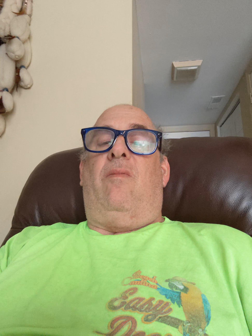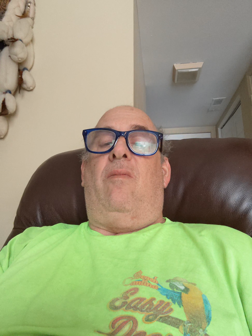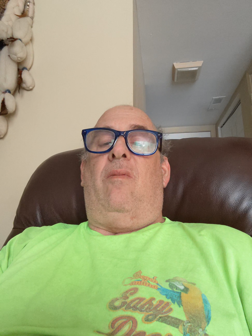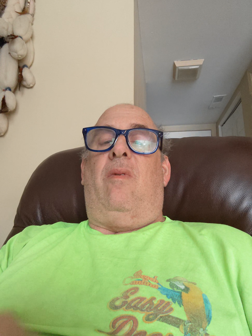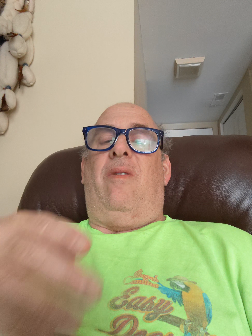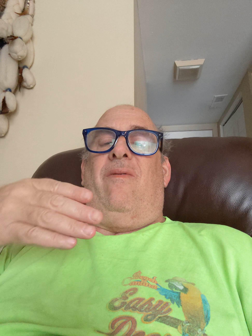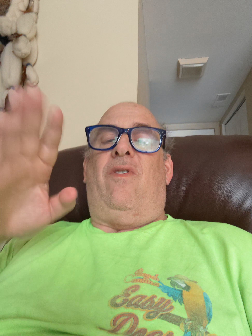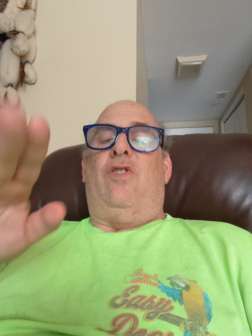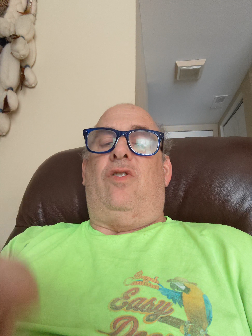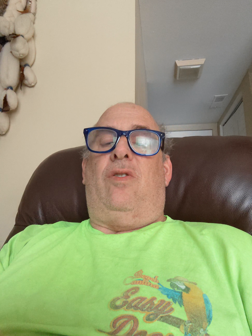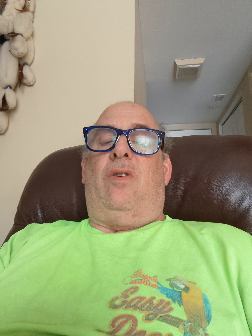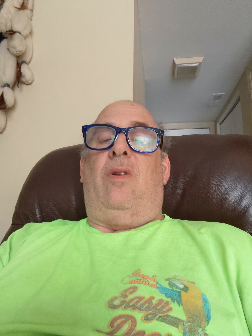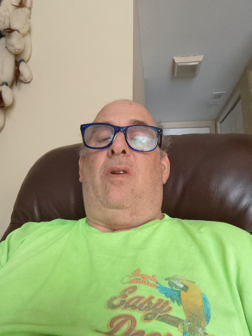finish